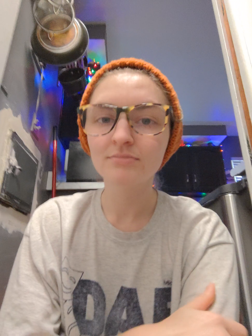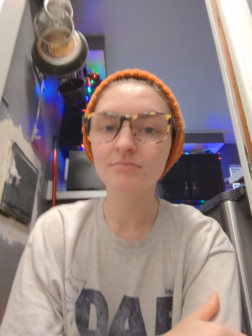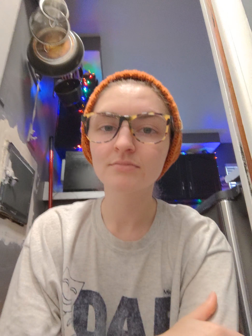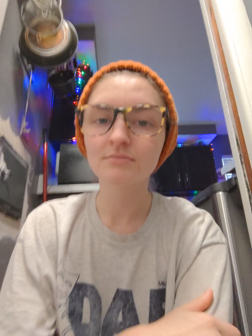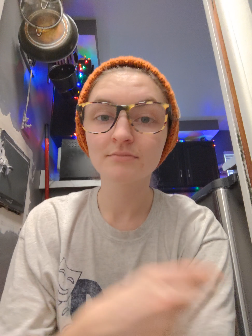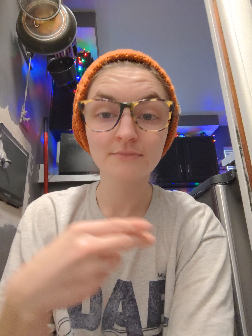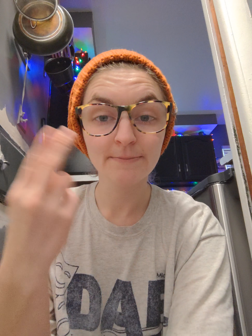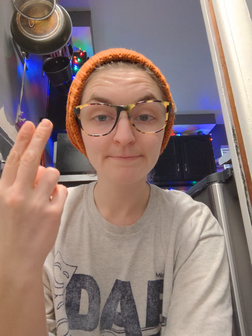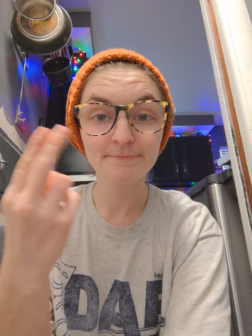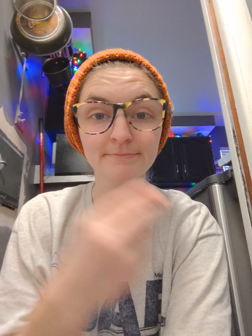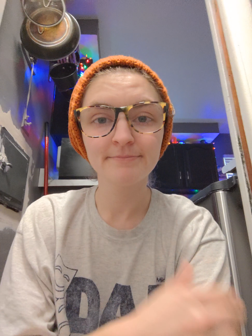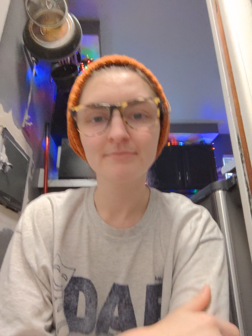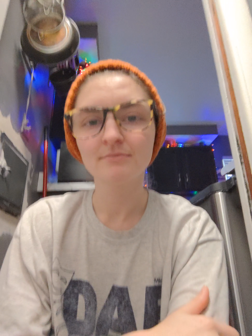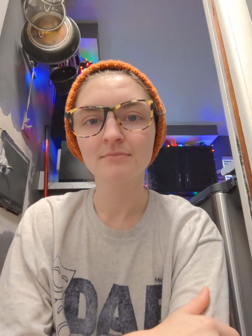high